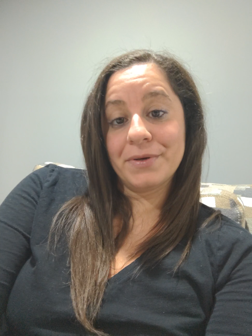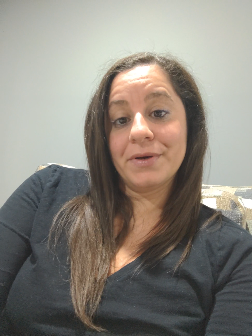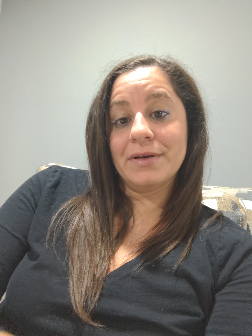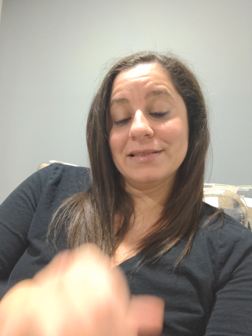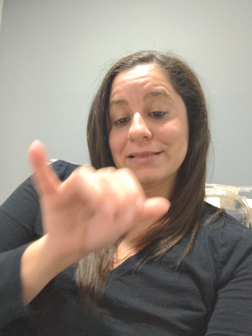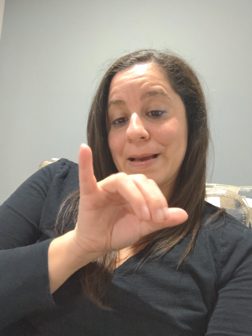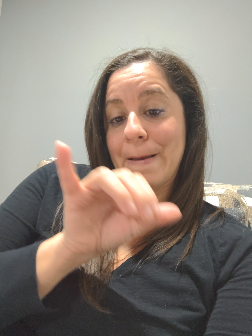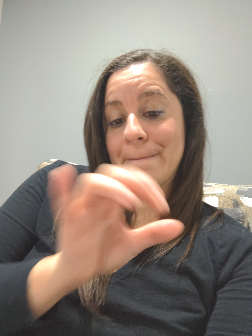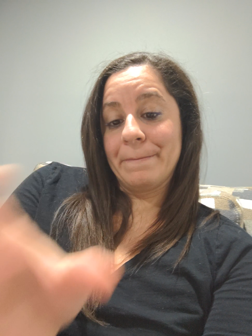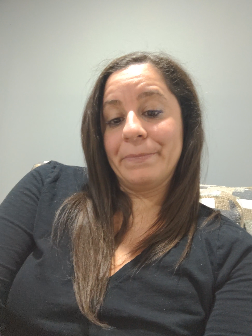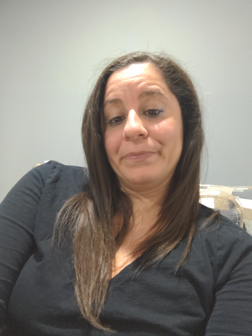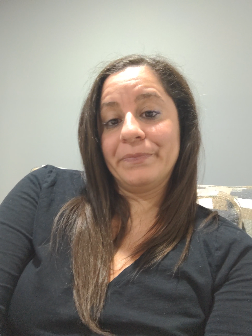same